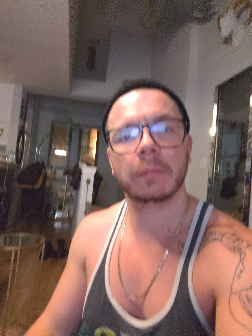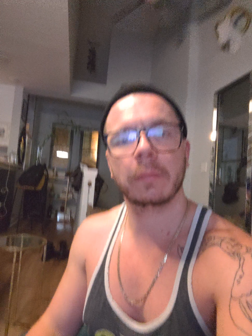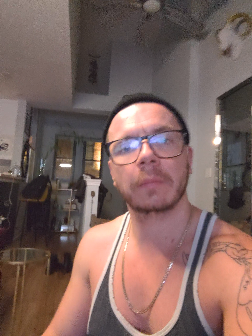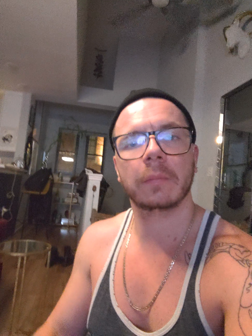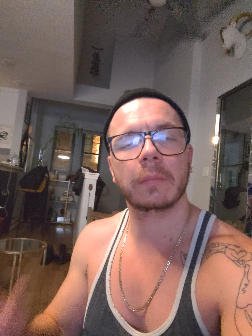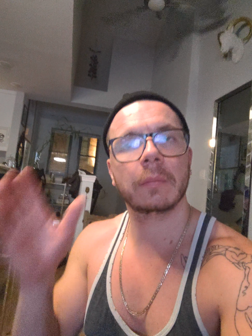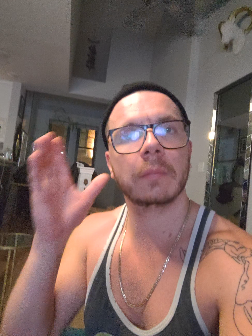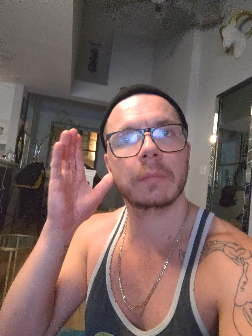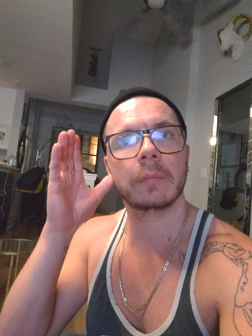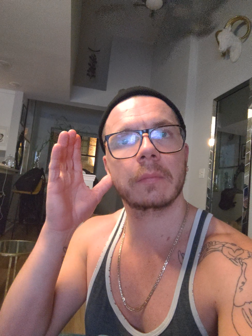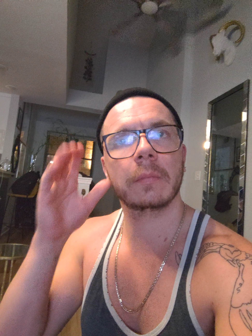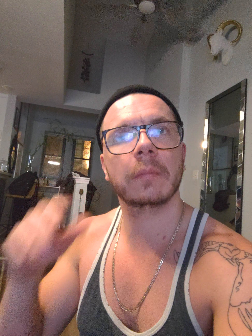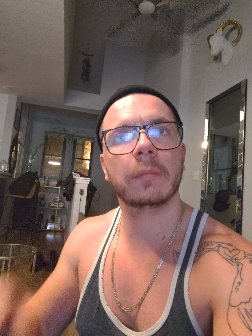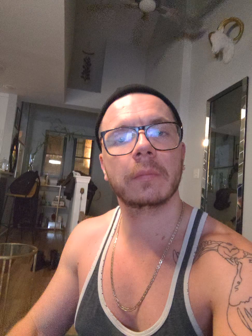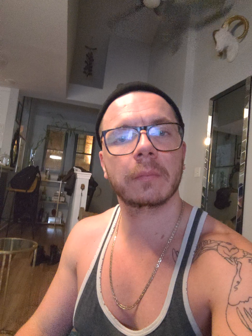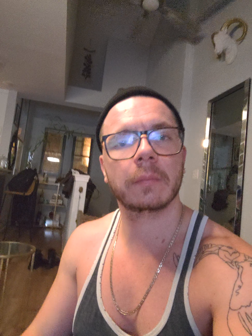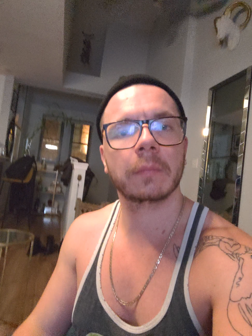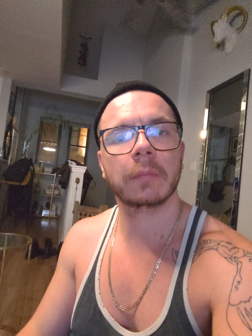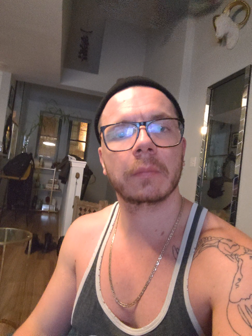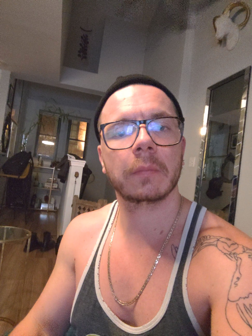hear